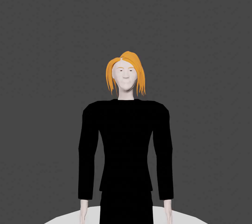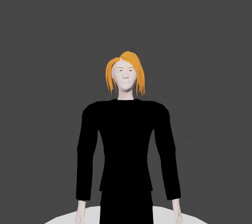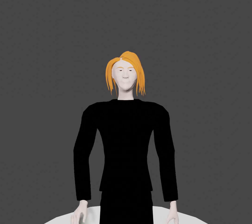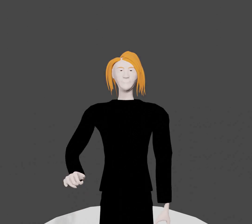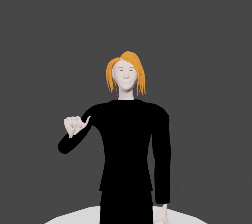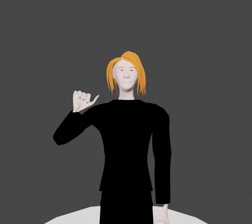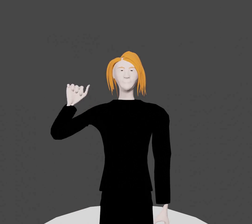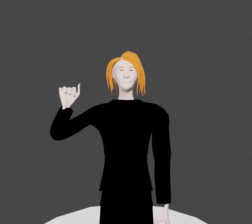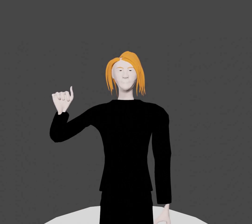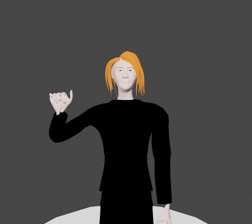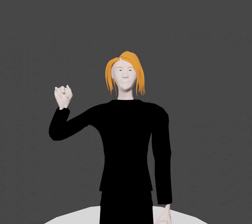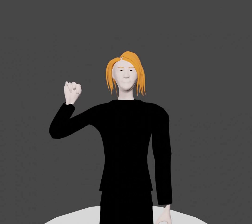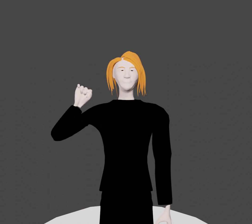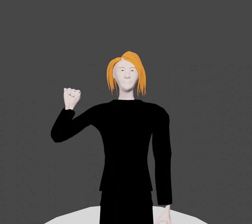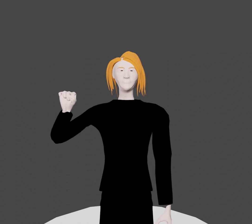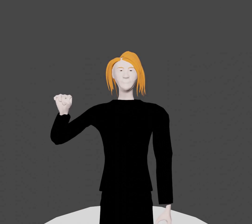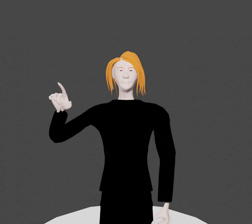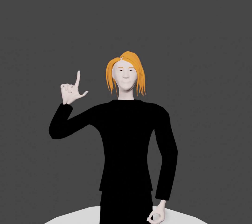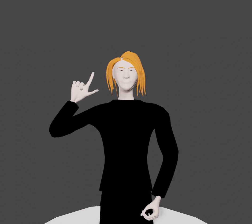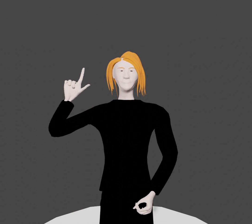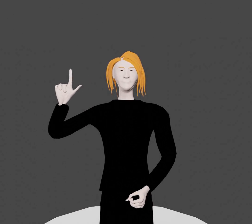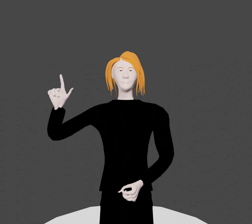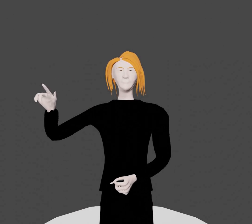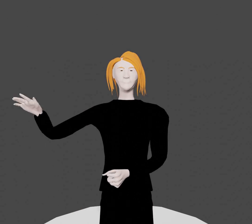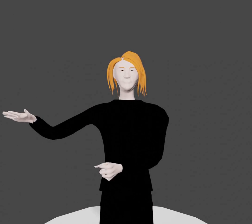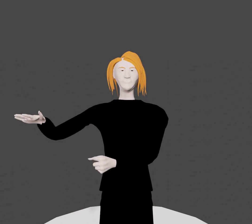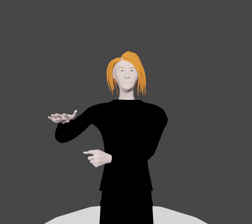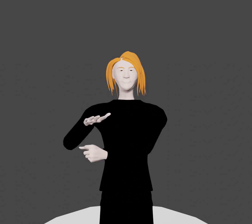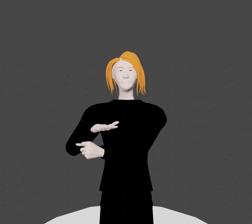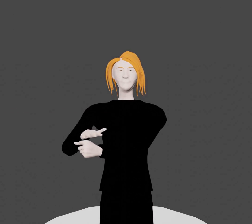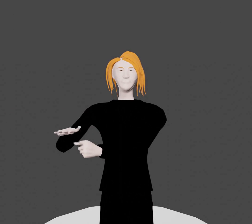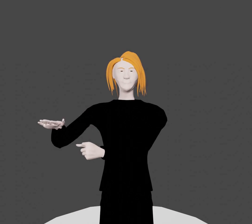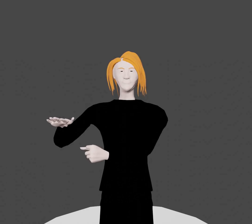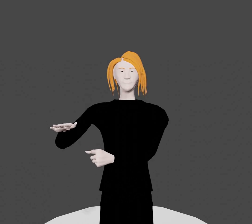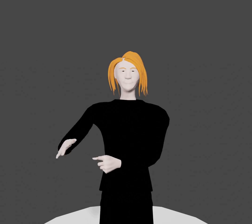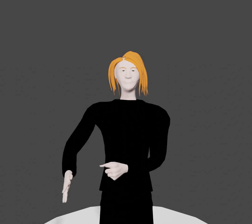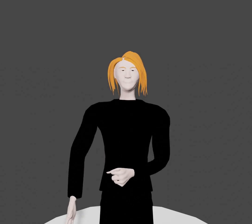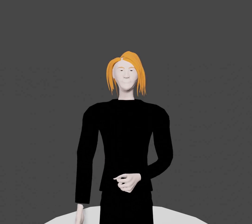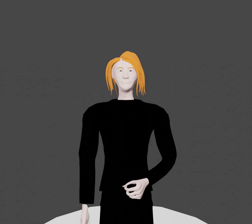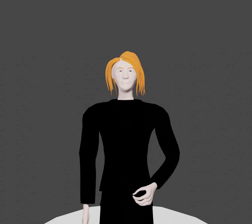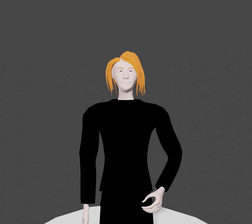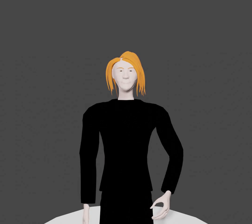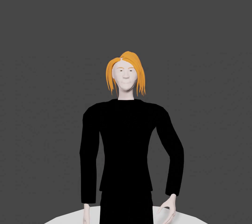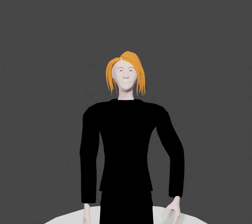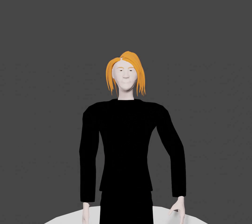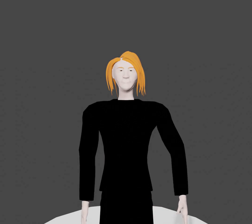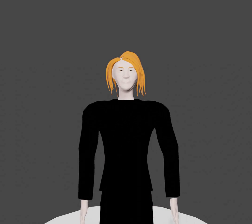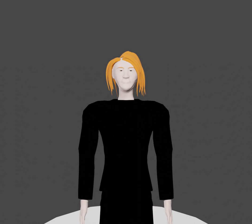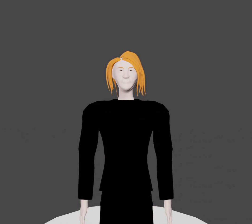ASL Zone